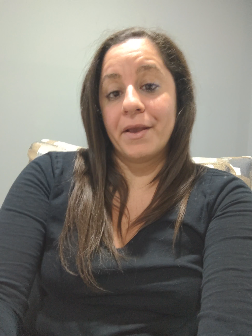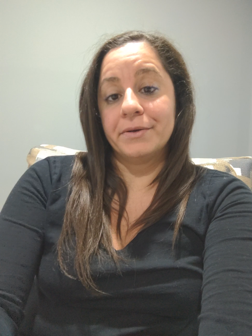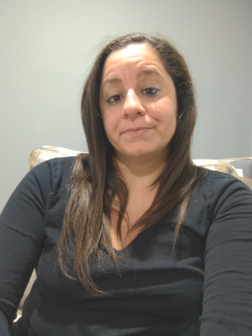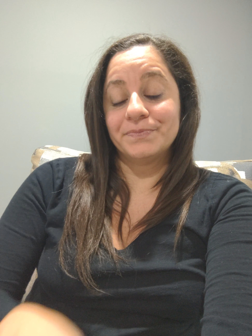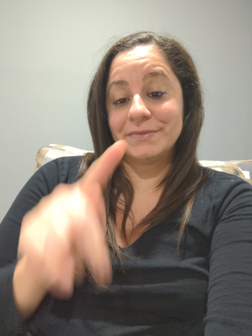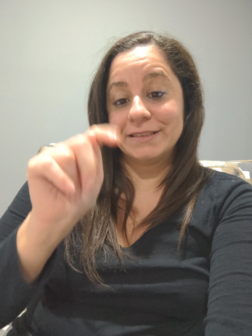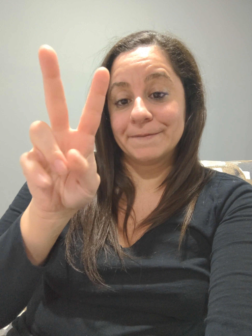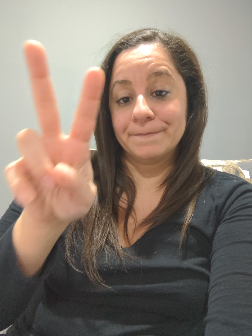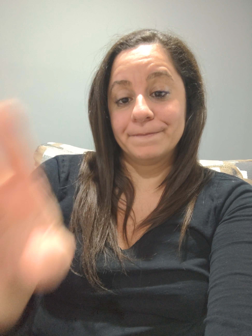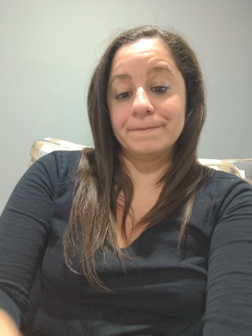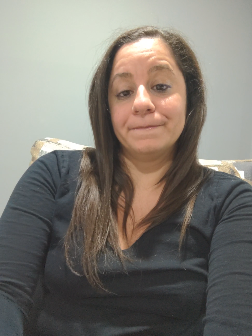TV